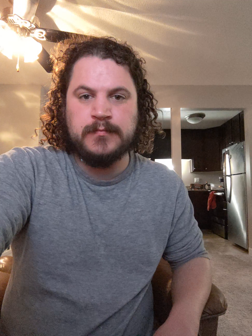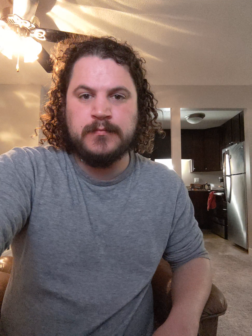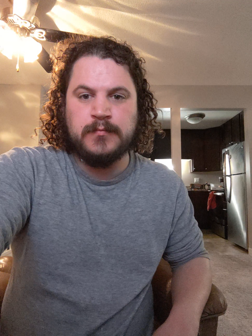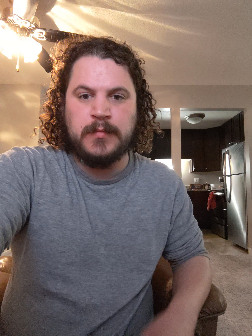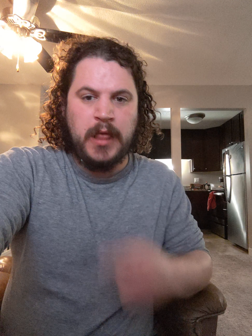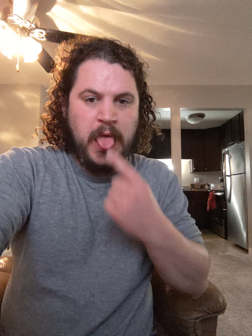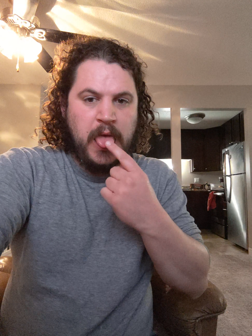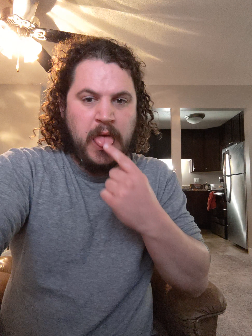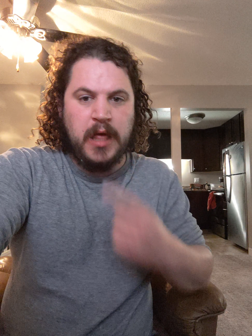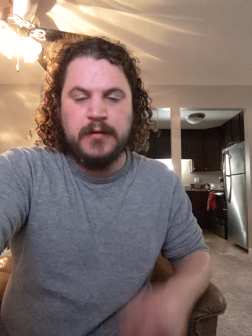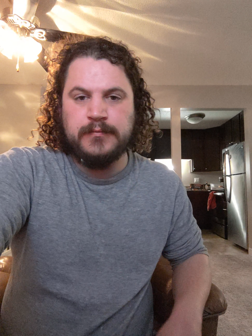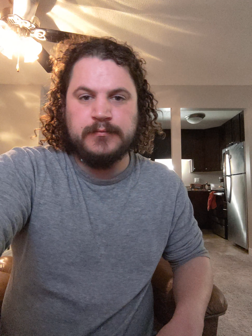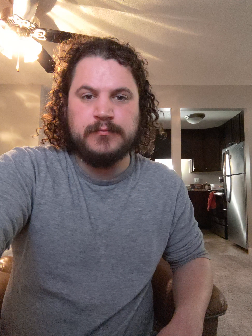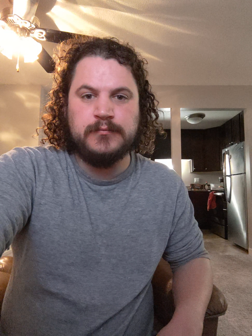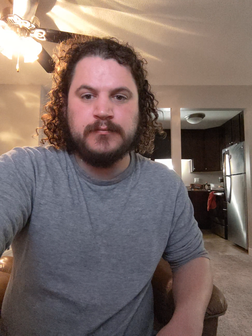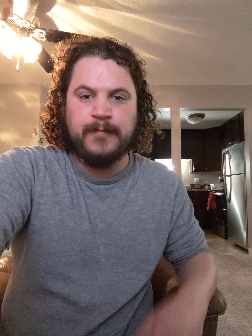tongue